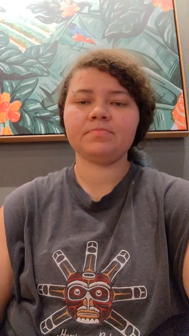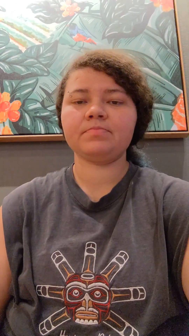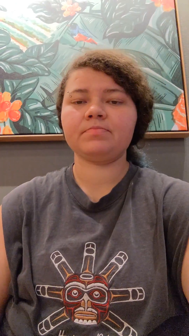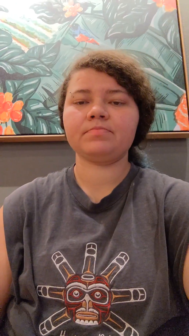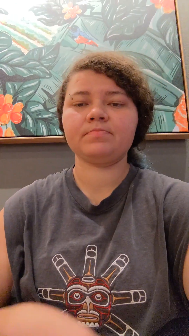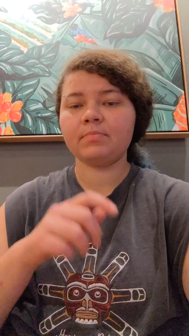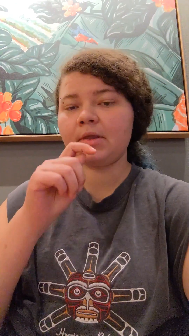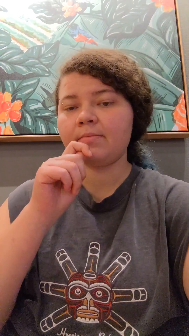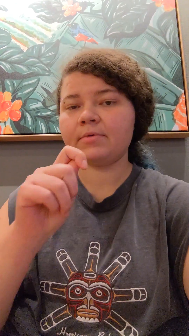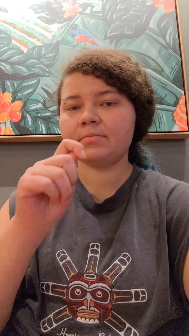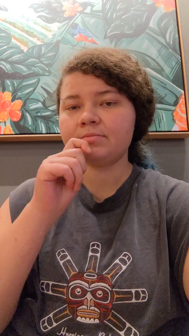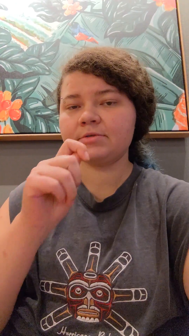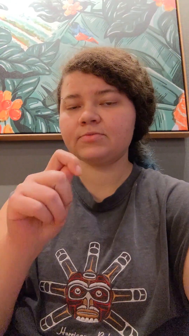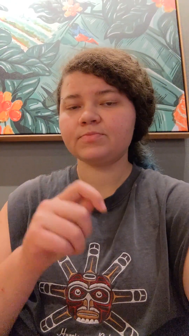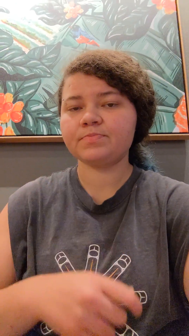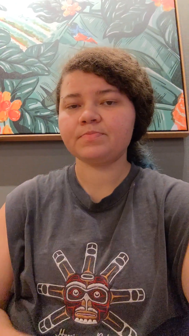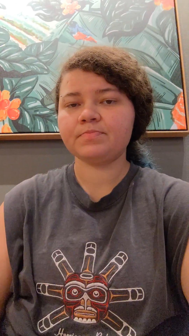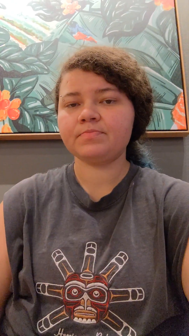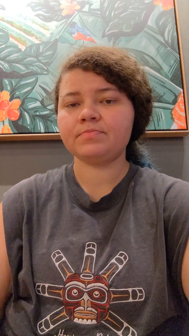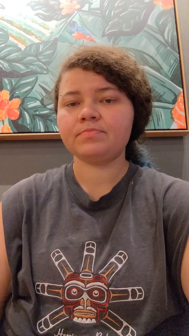popsicle